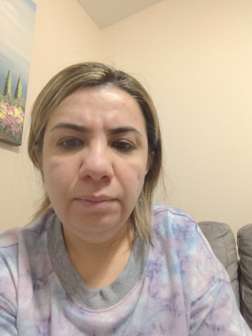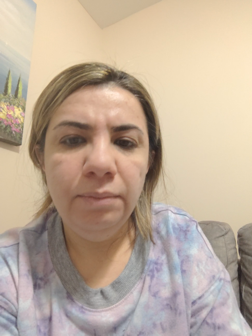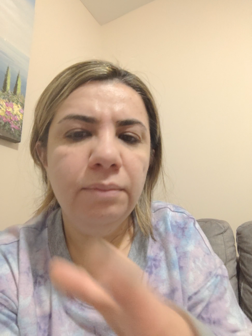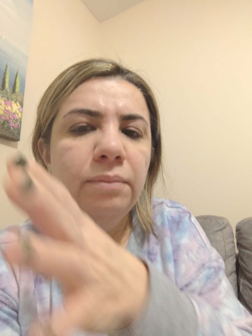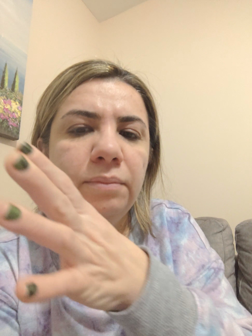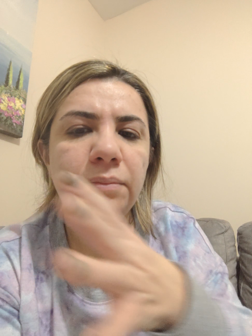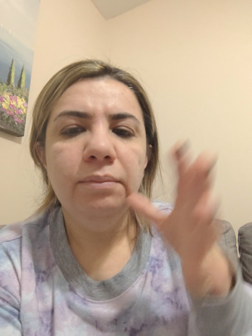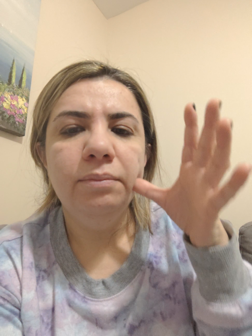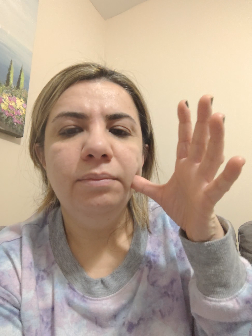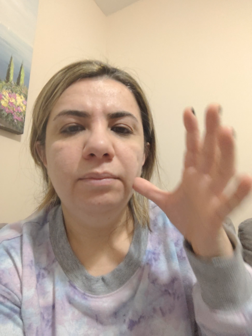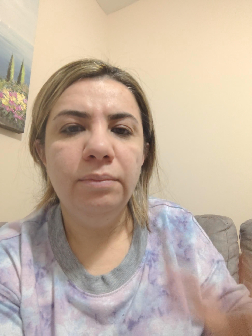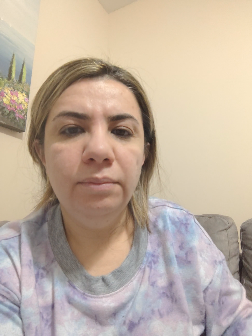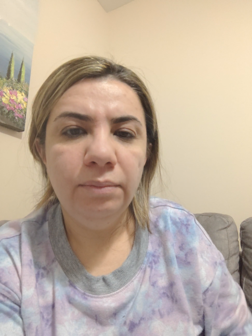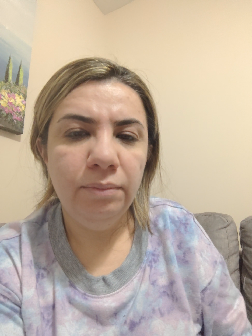farm